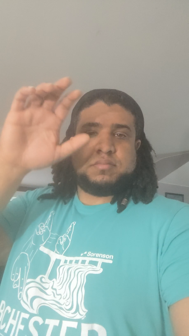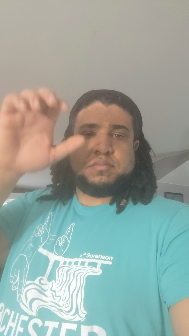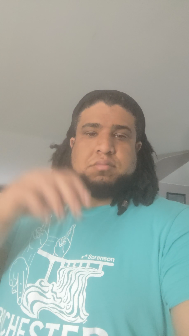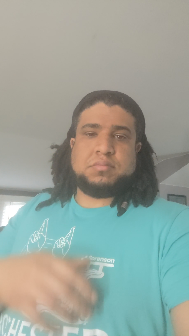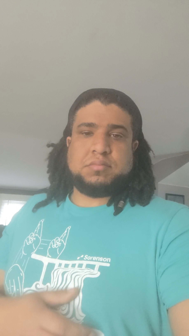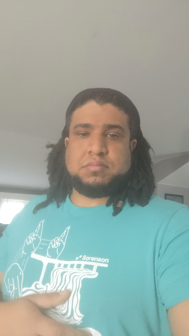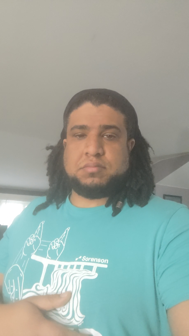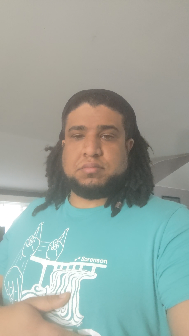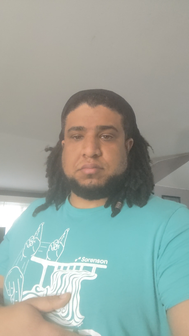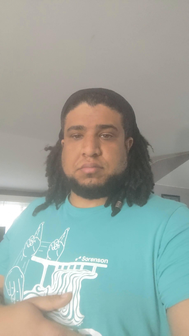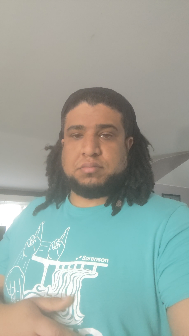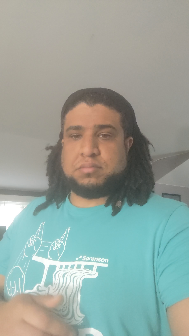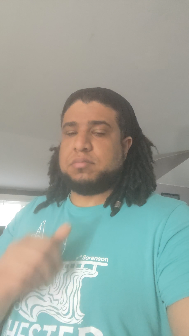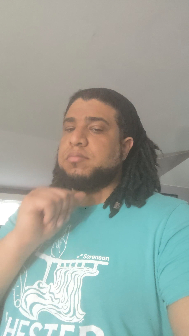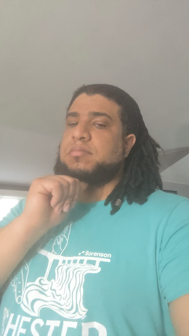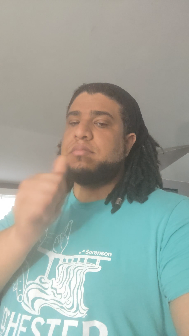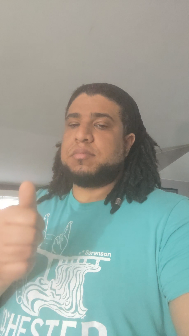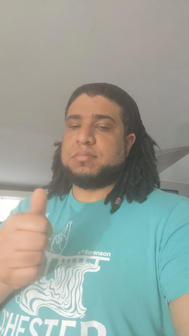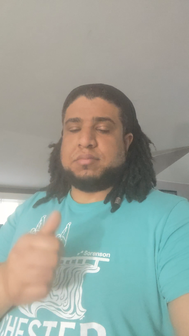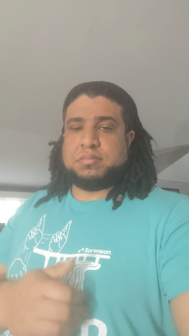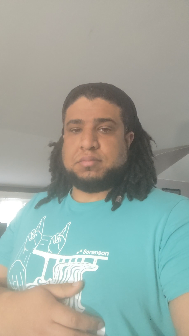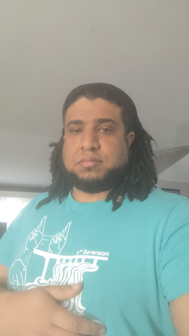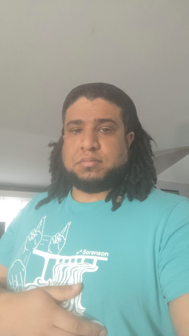don't